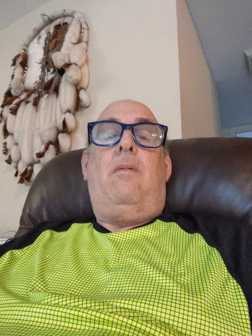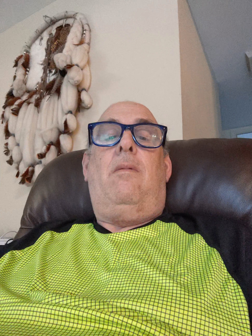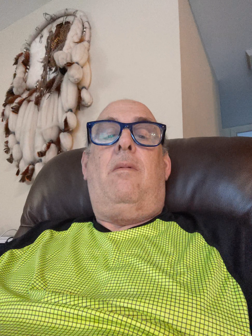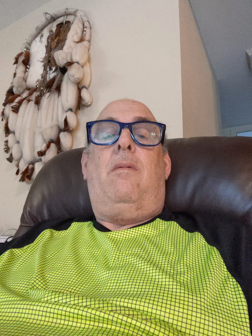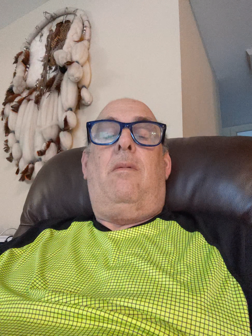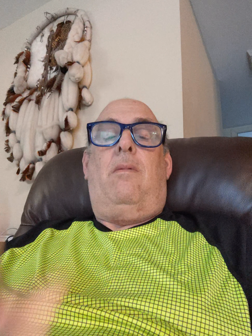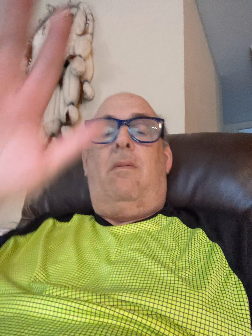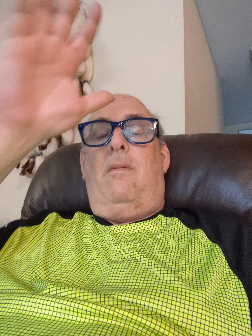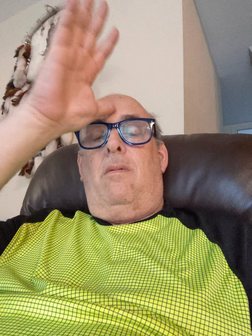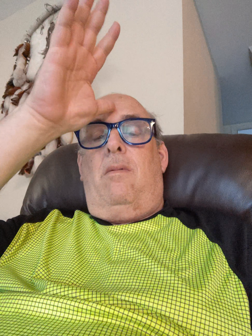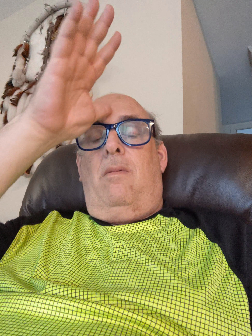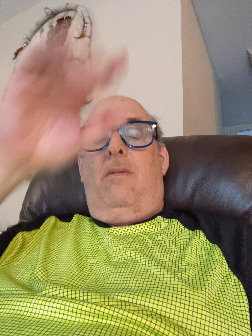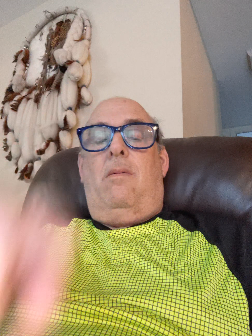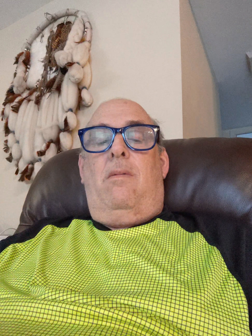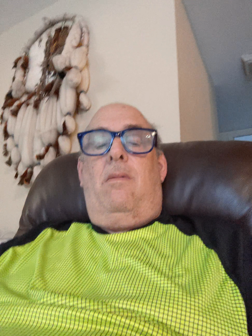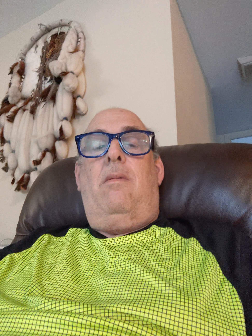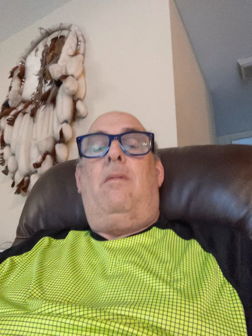dad